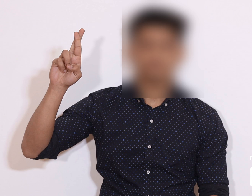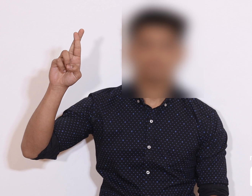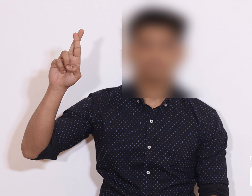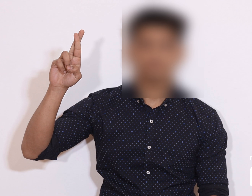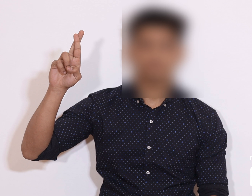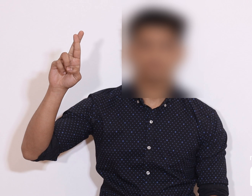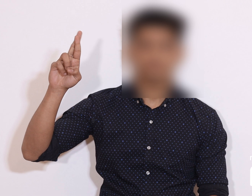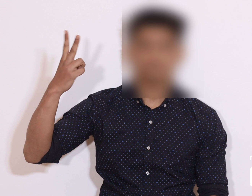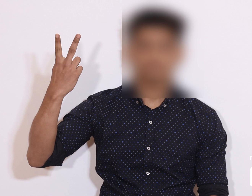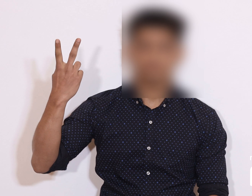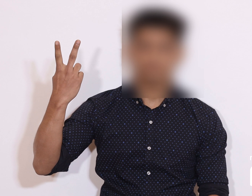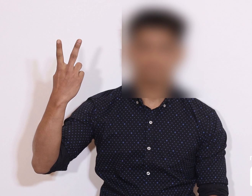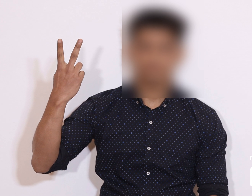ڑ